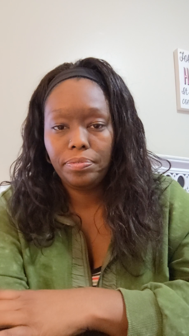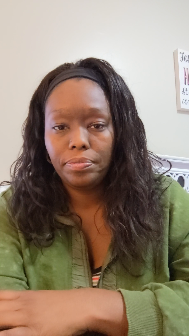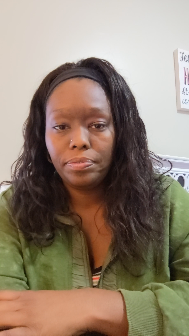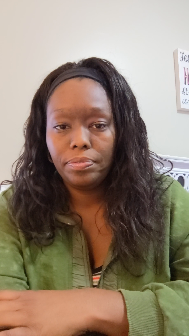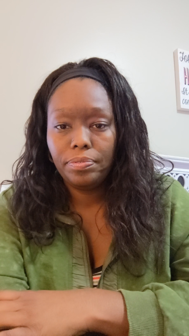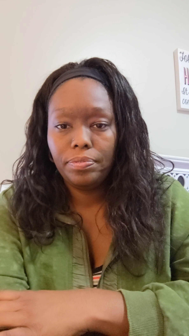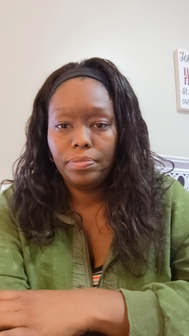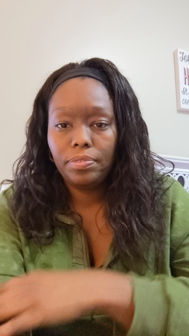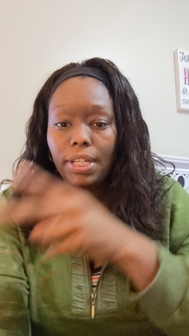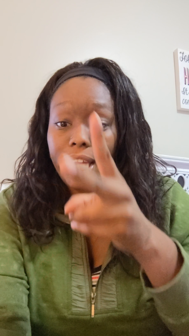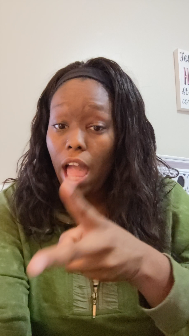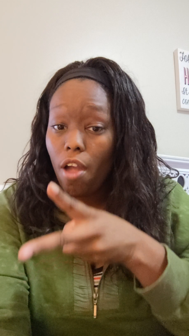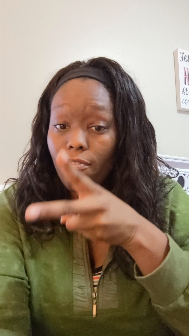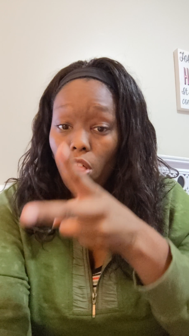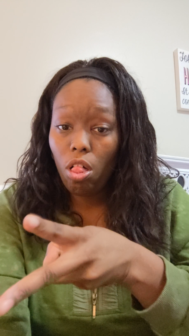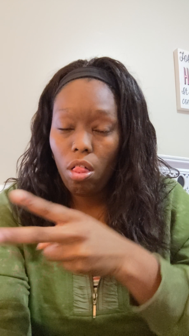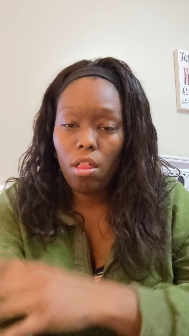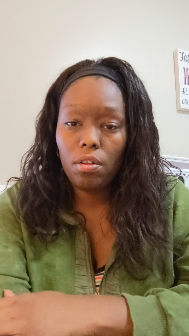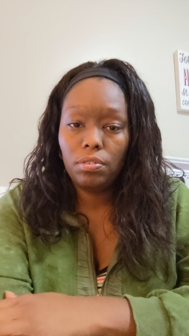careful